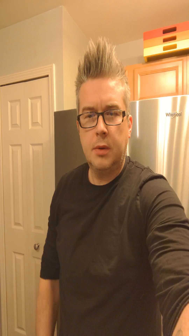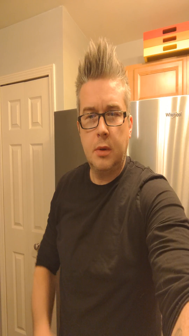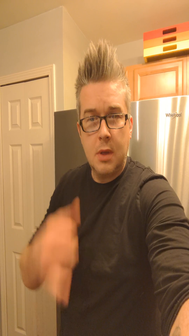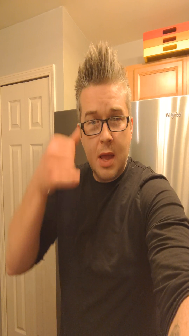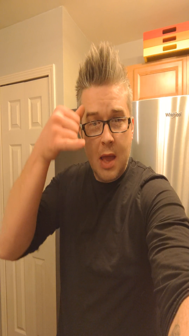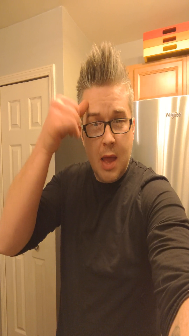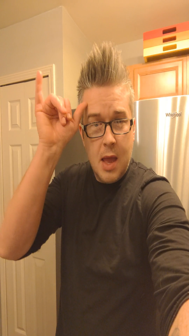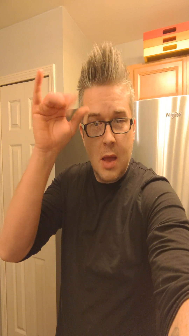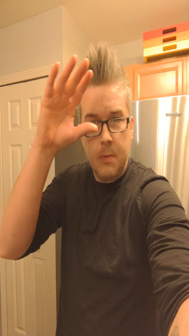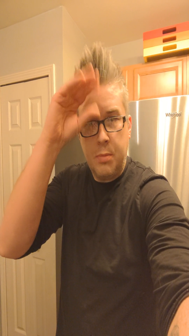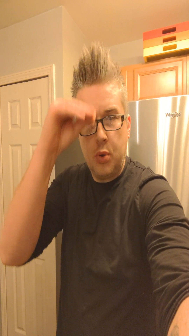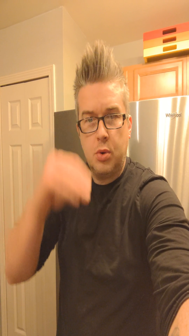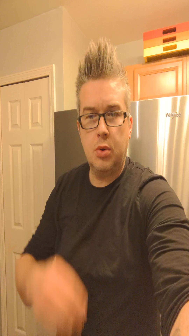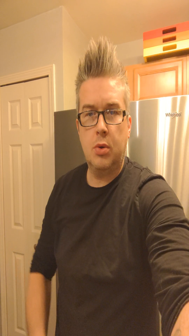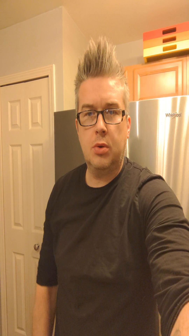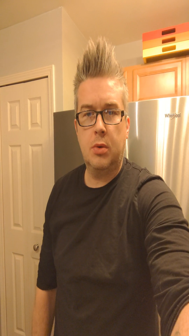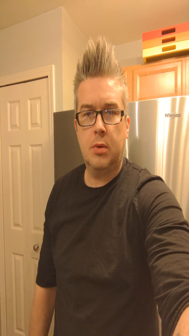cowboy